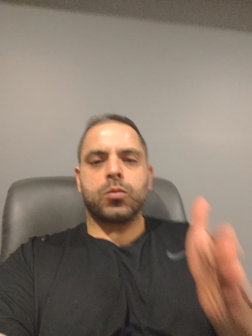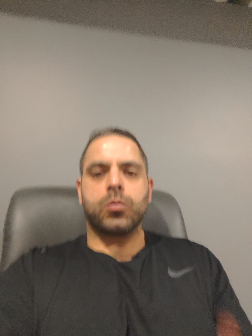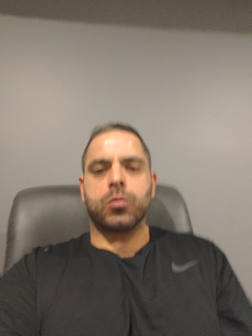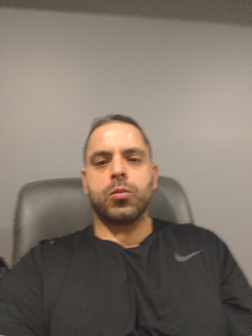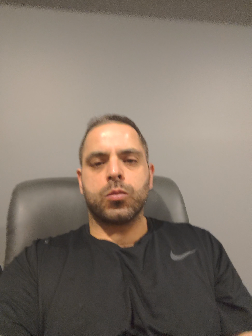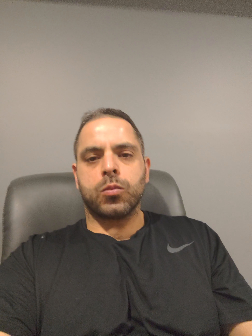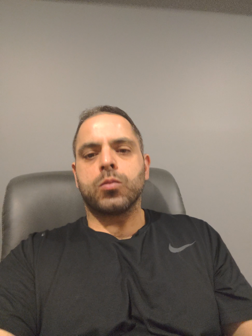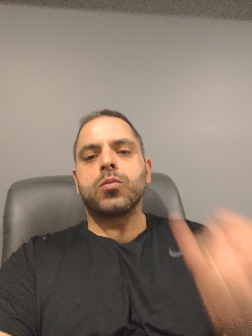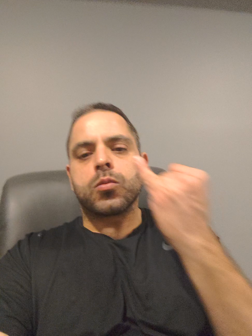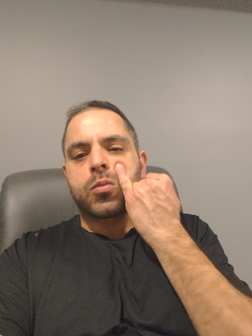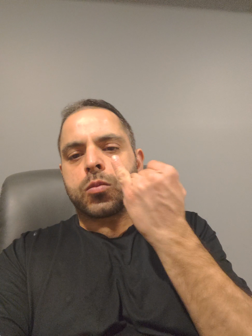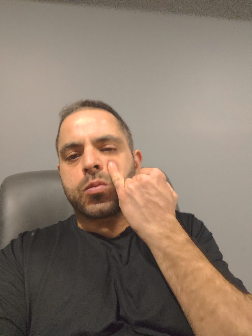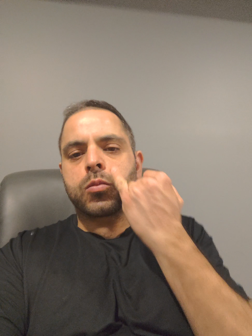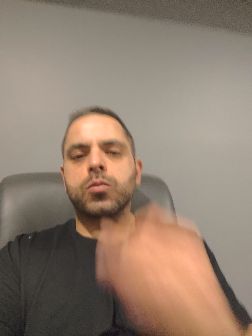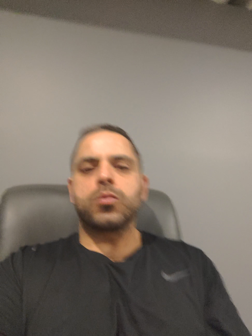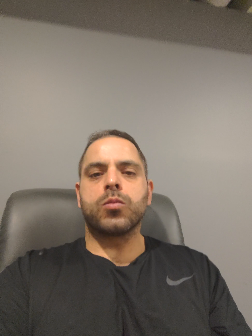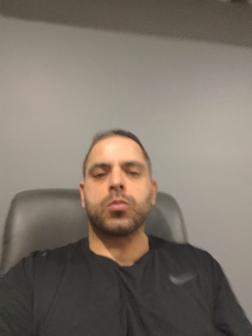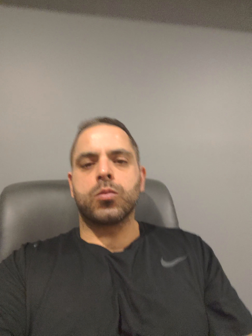if